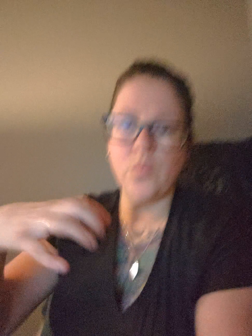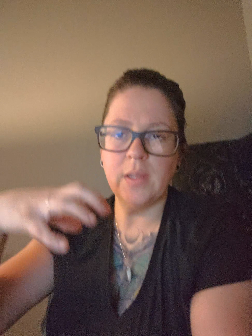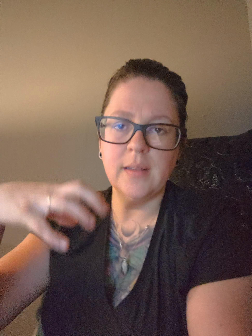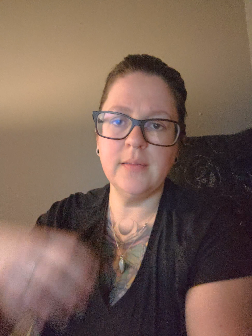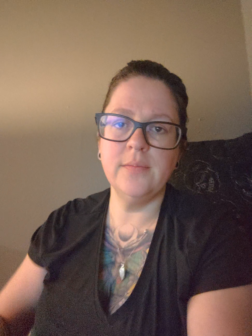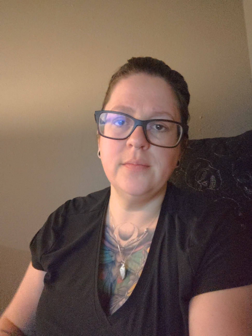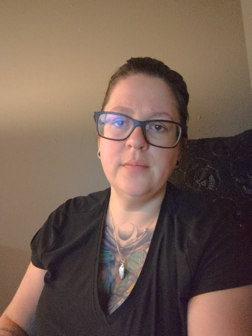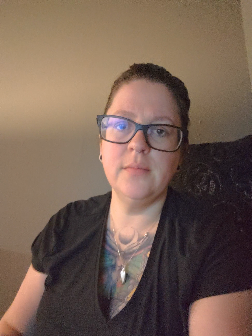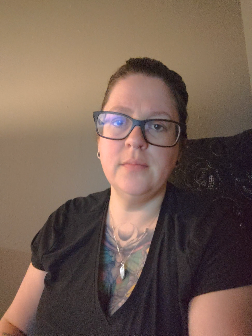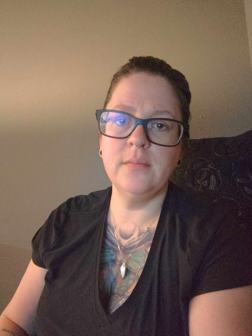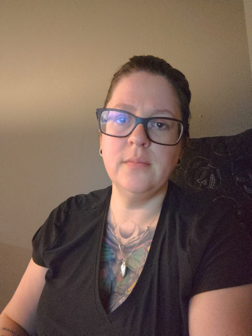rain